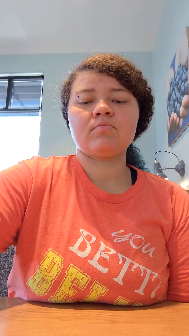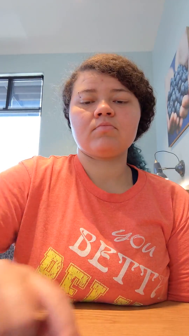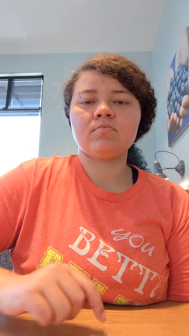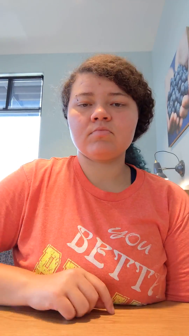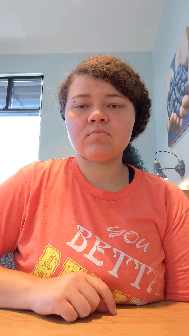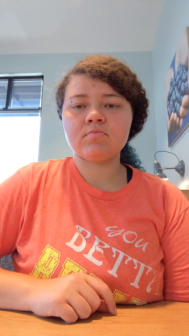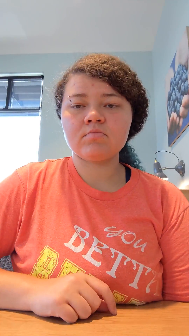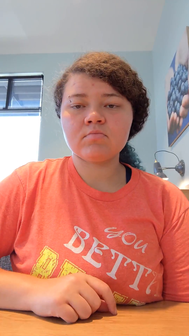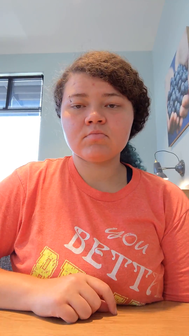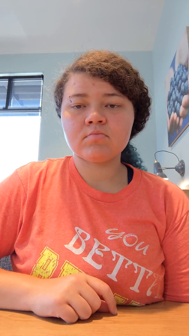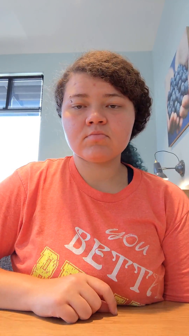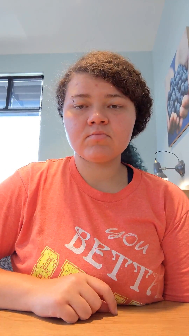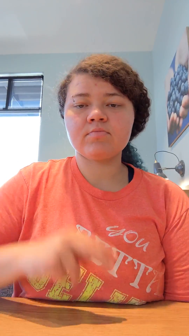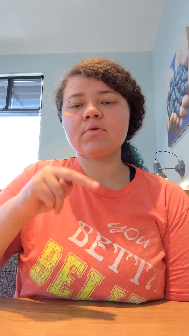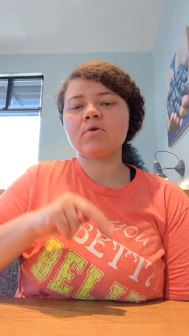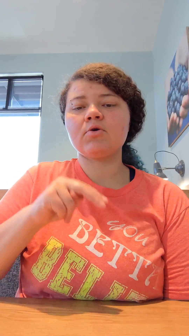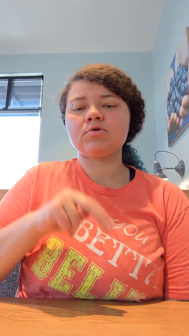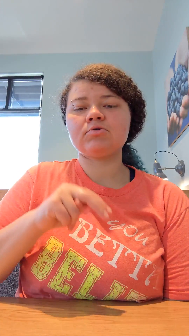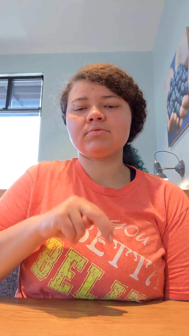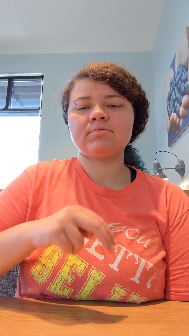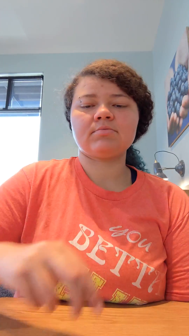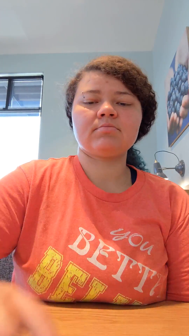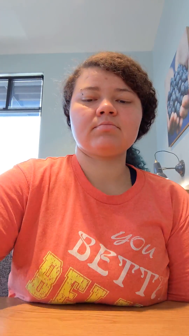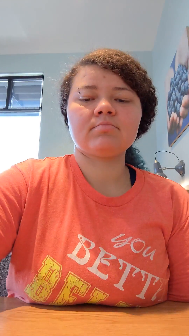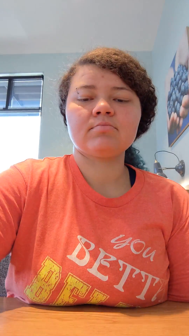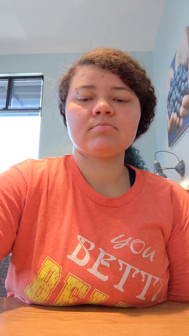nurse